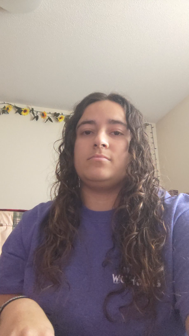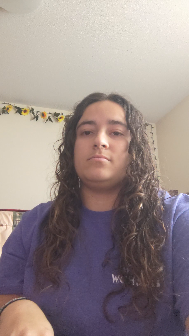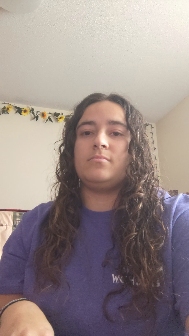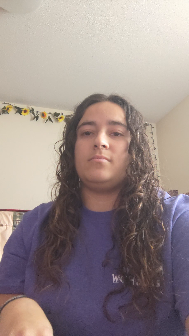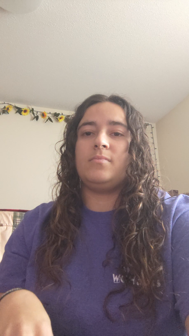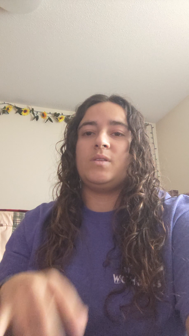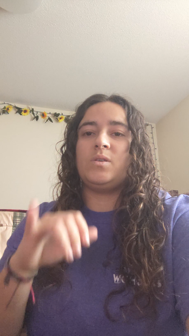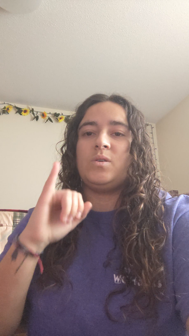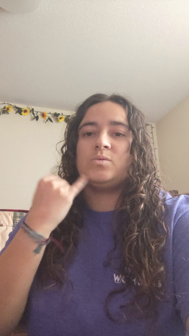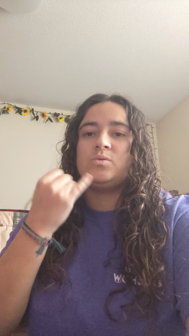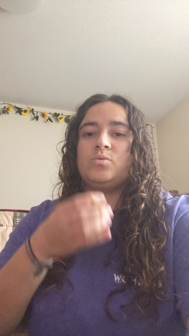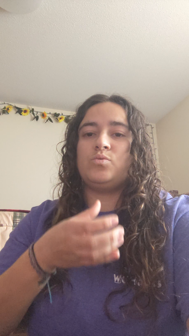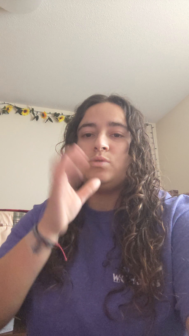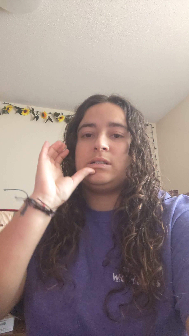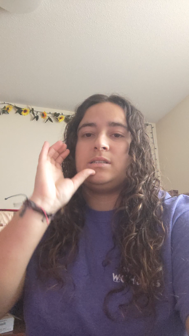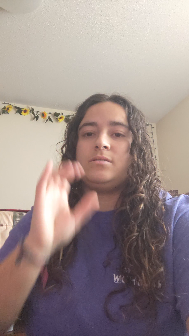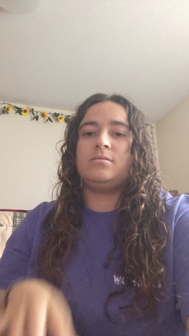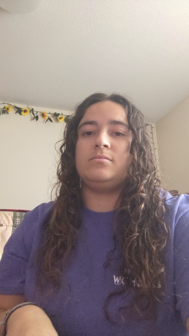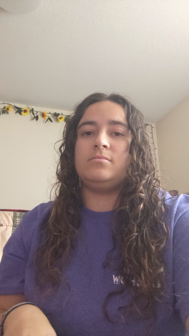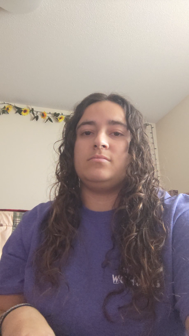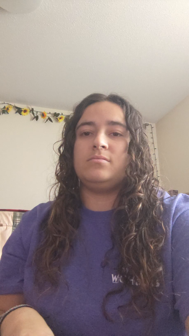juice